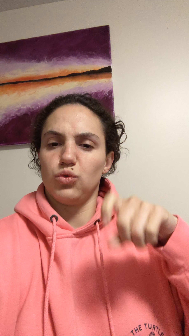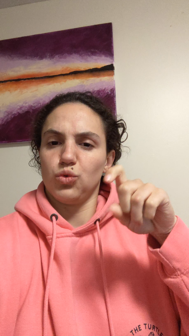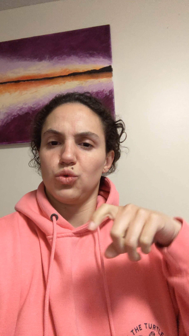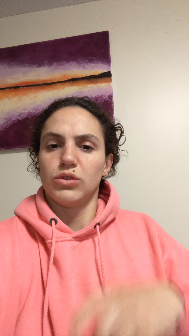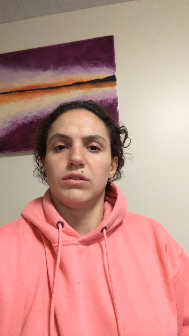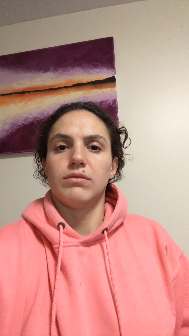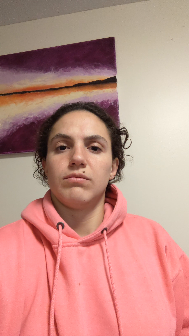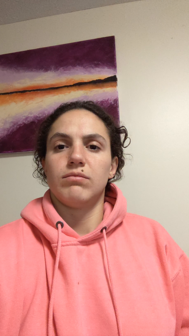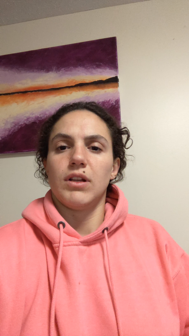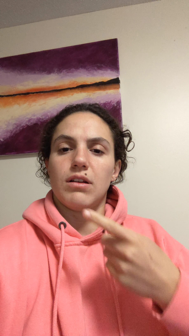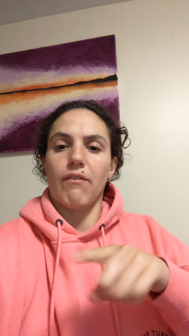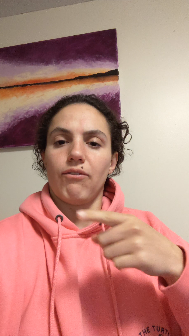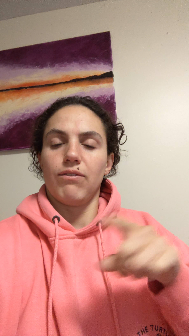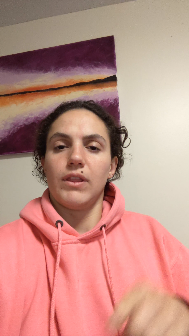knife